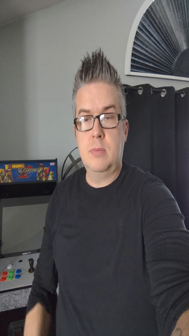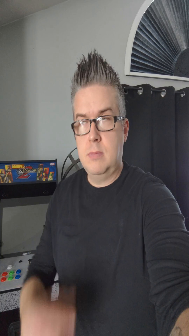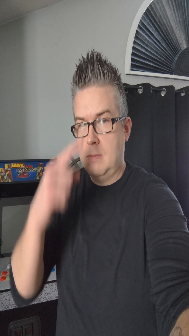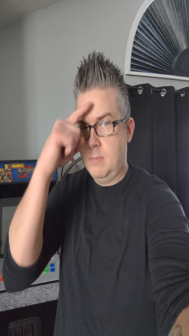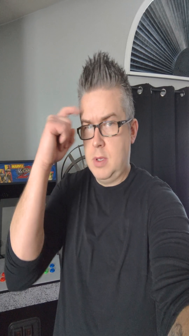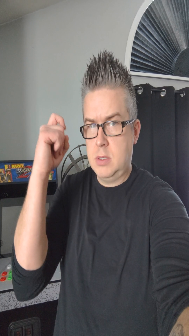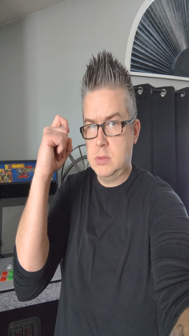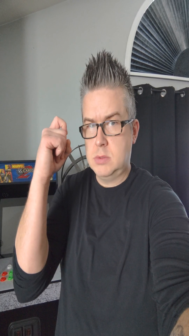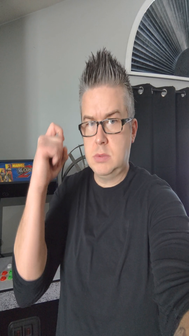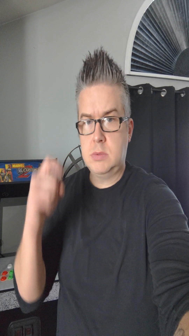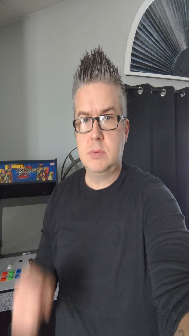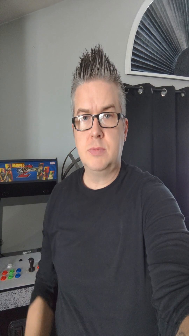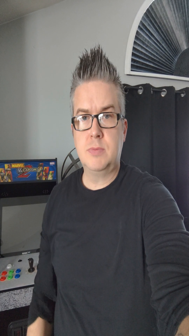because